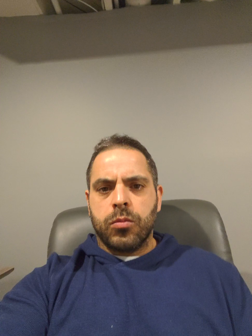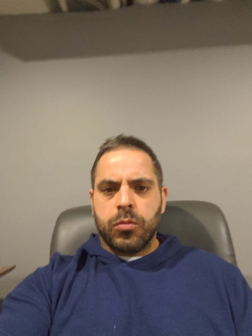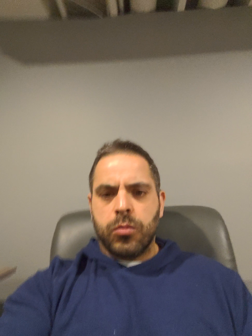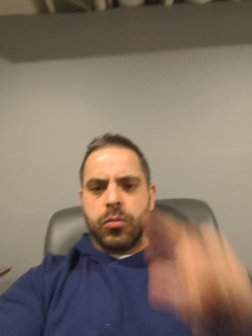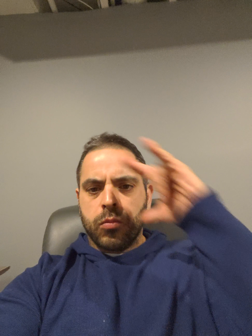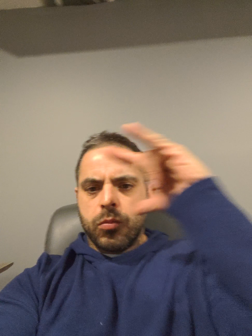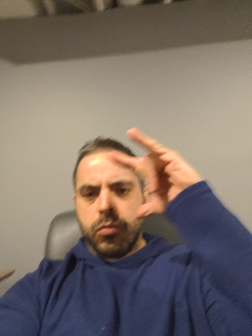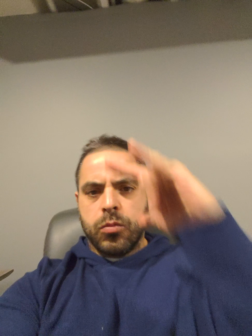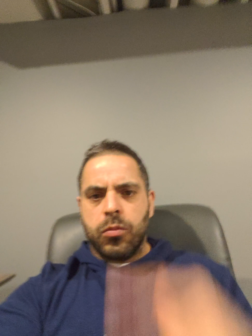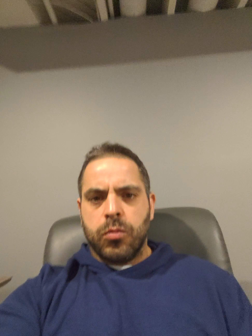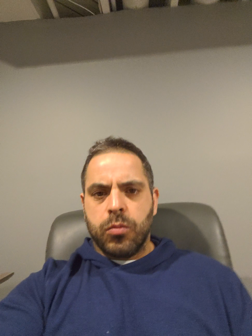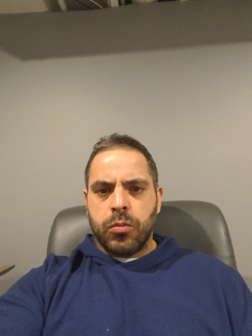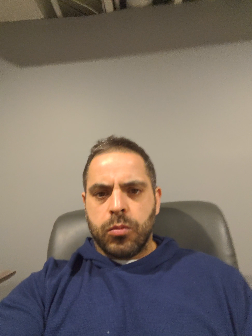airplane